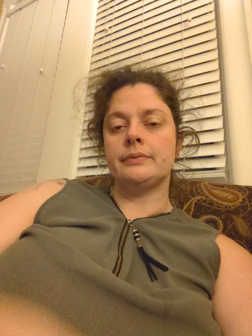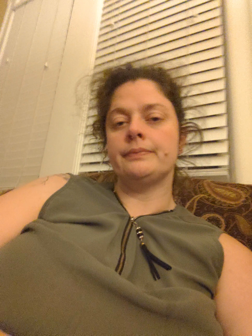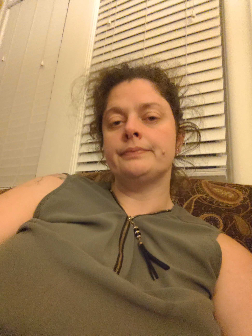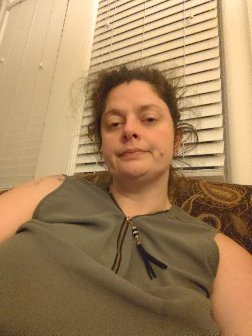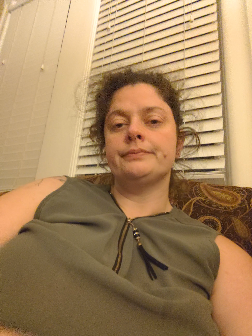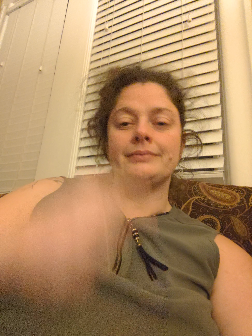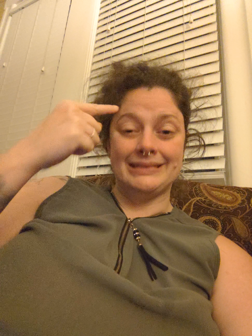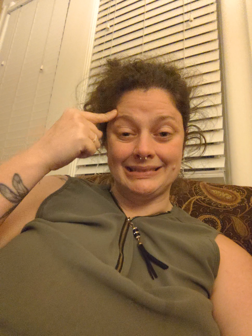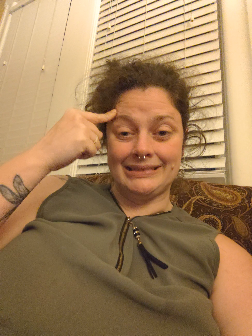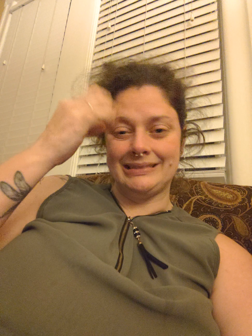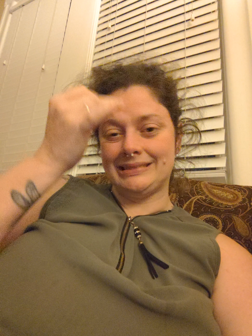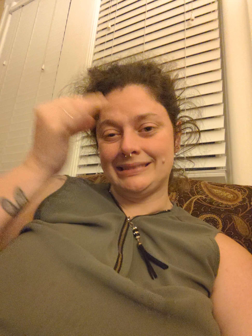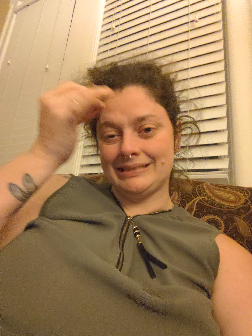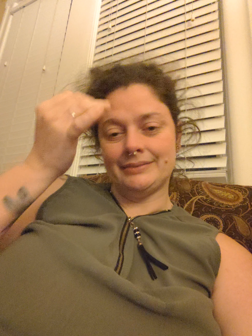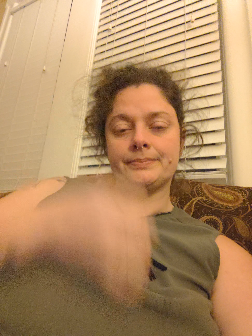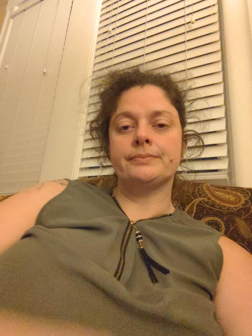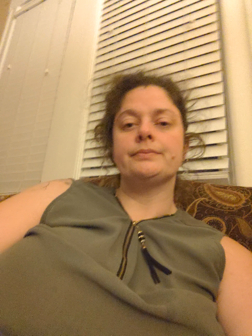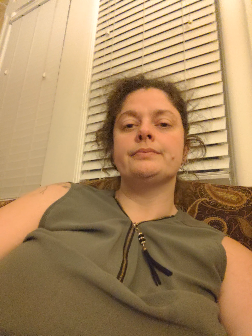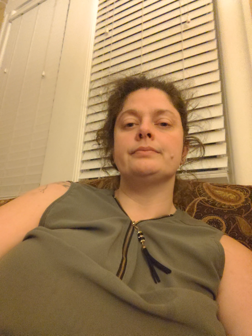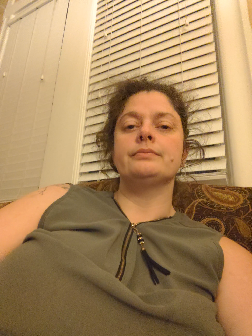think